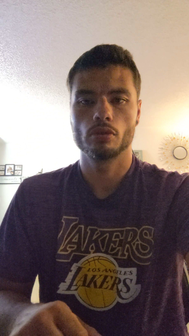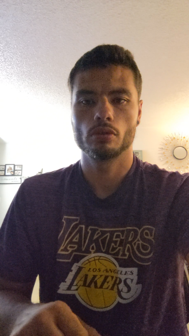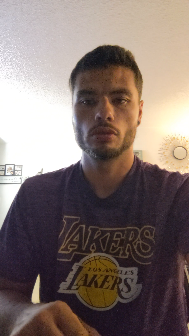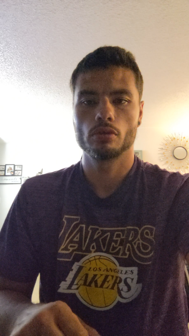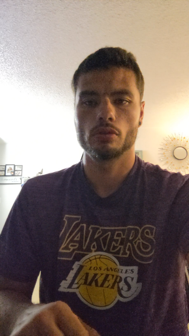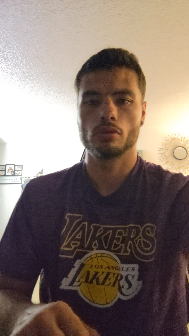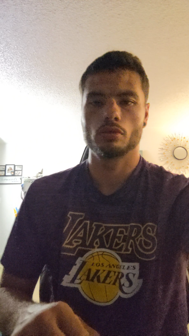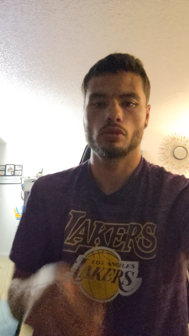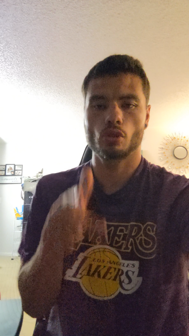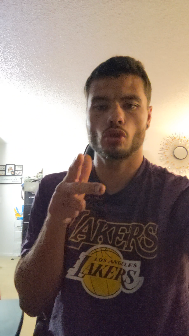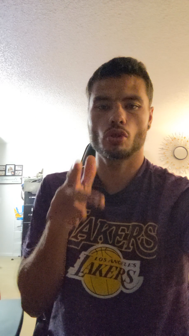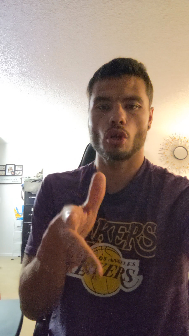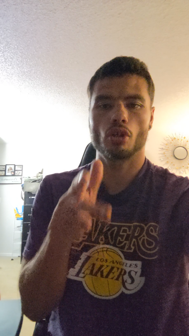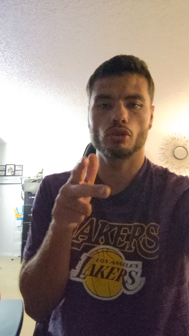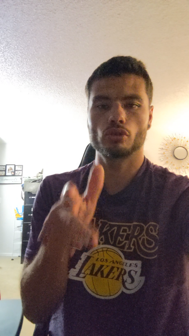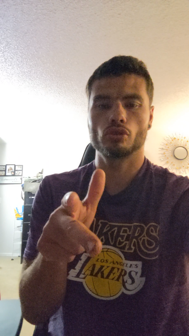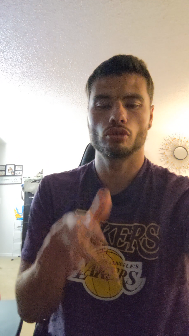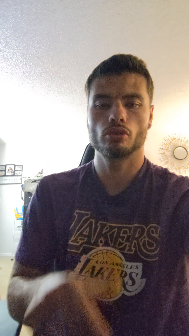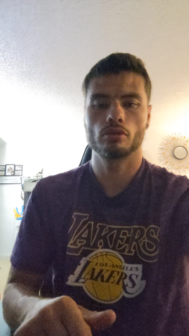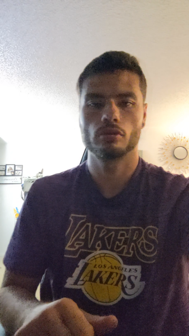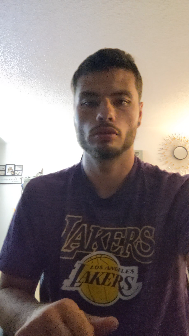garage